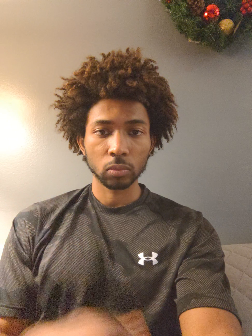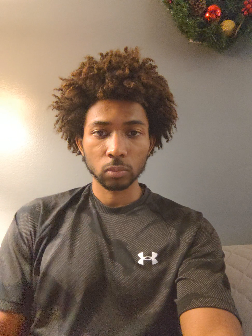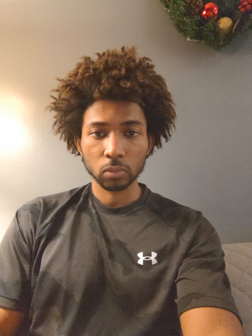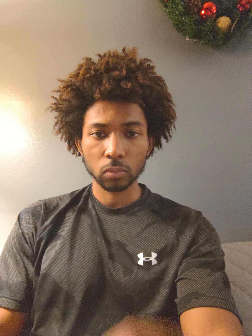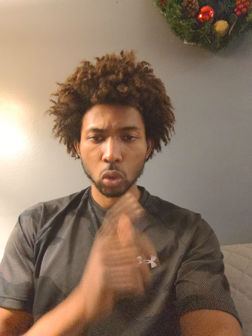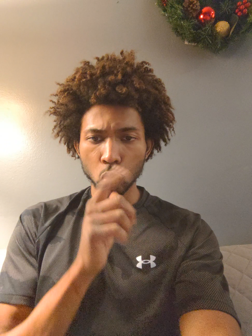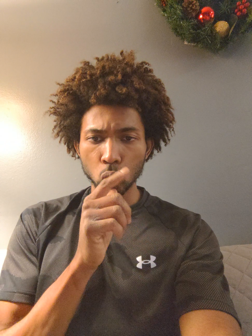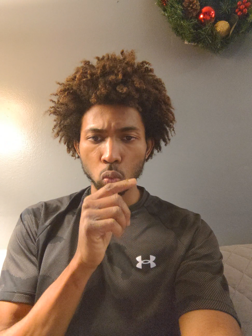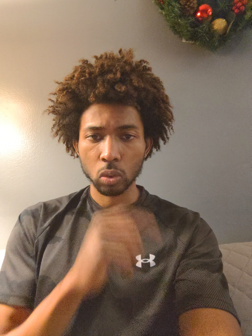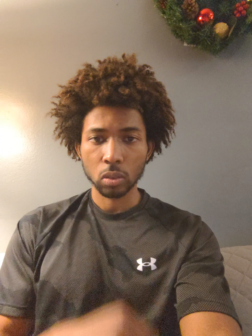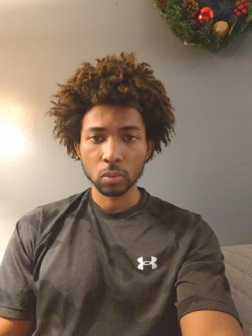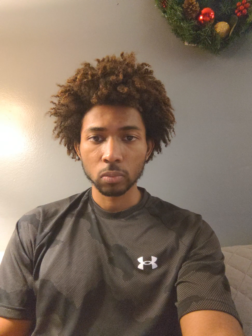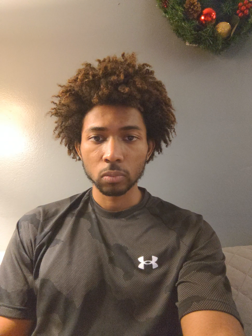who